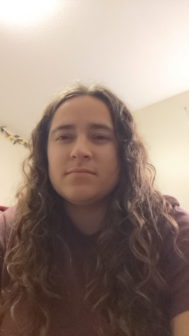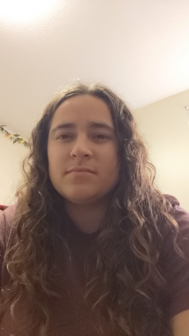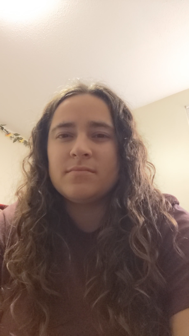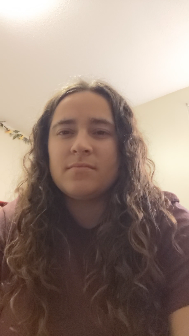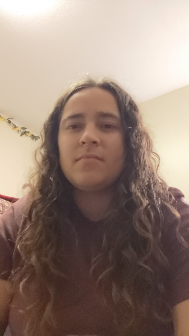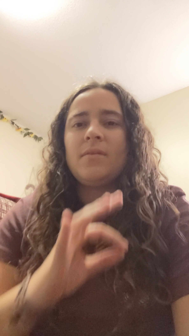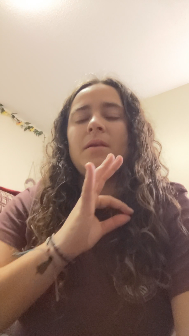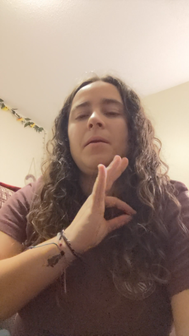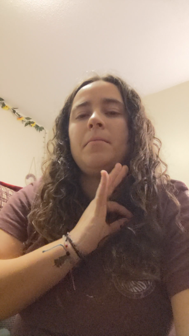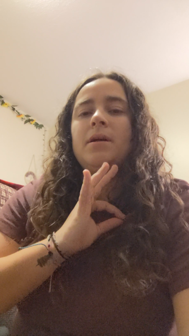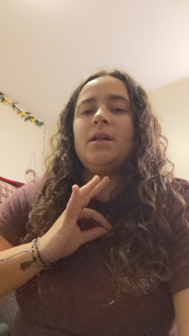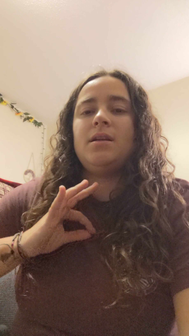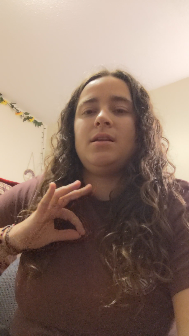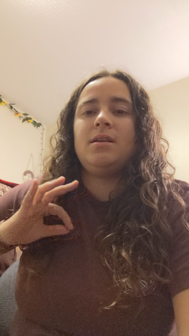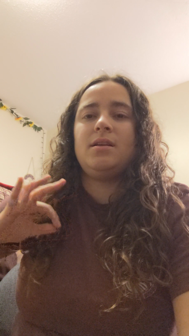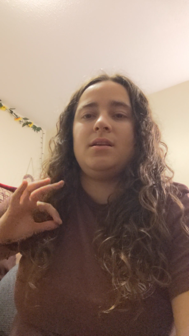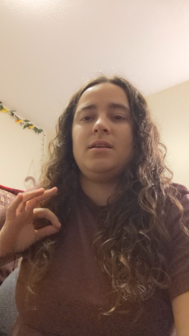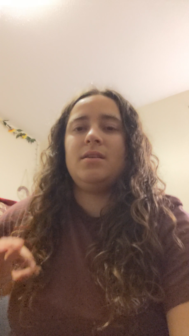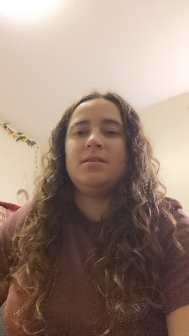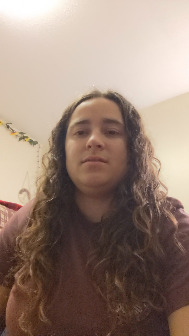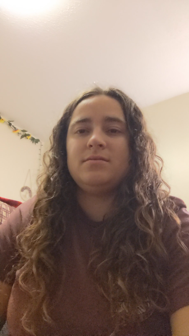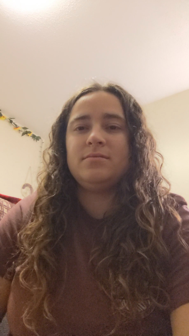beads